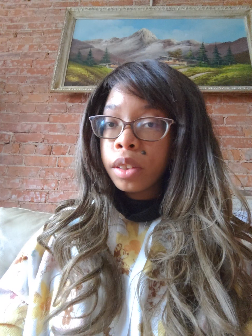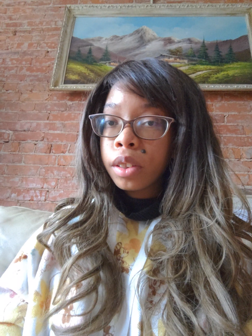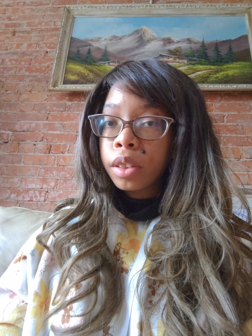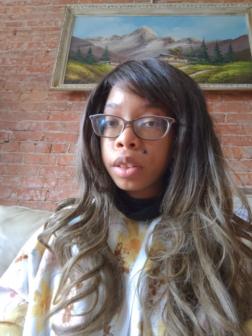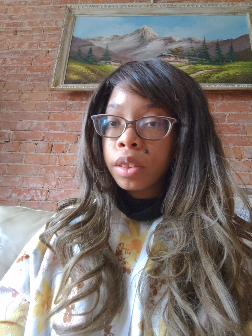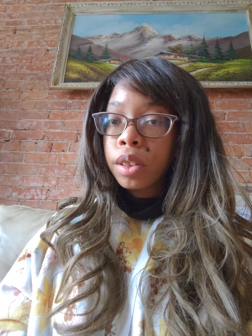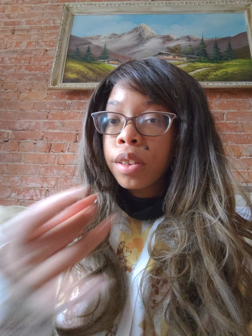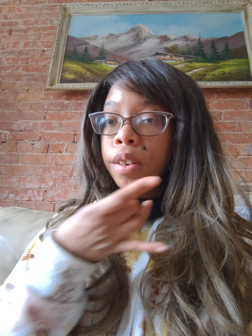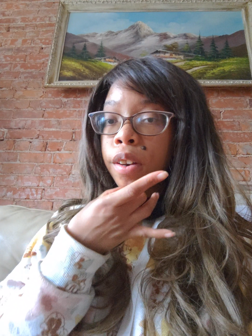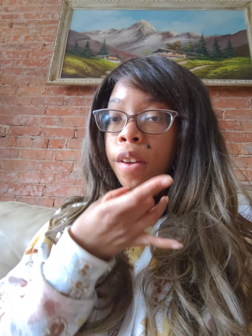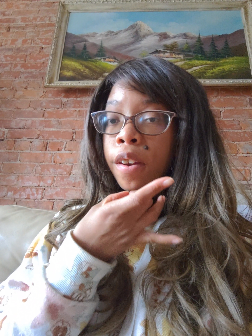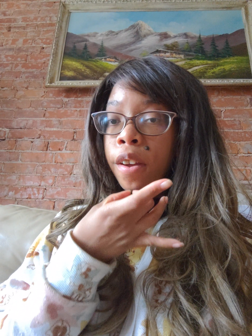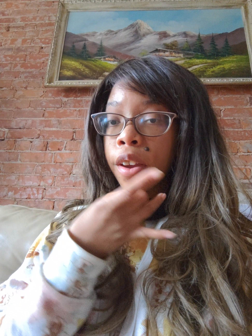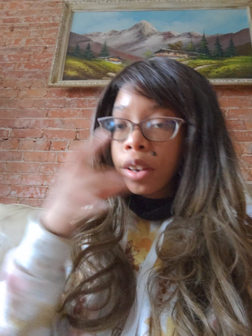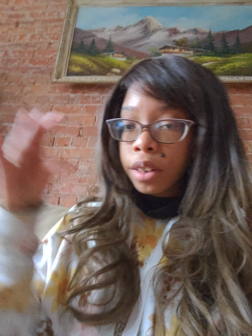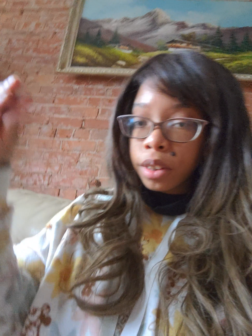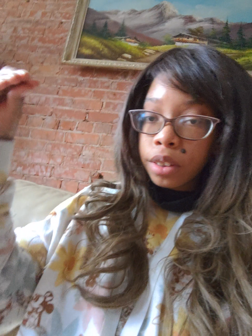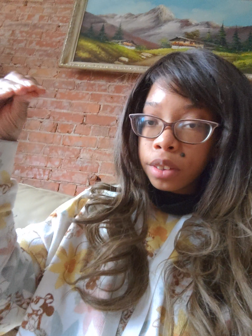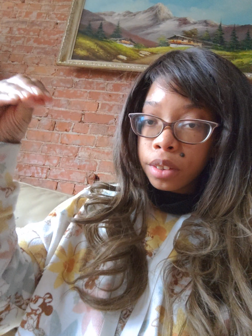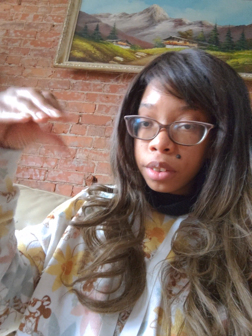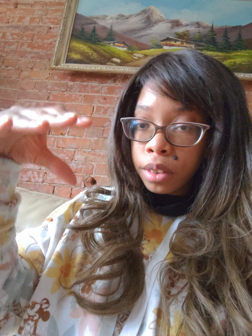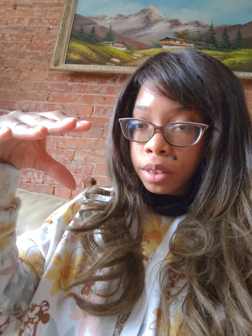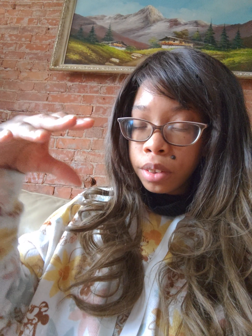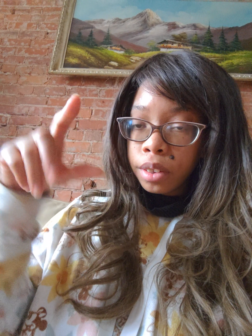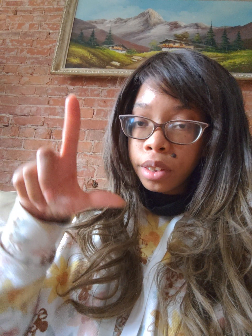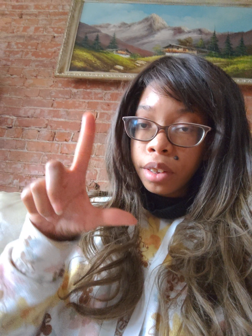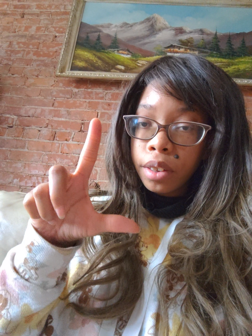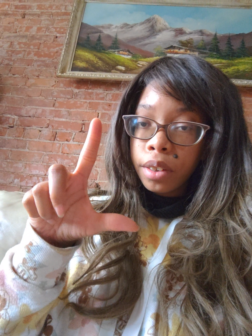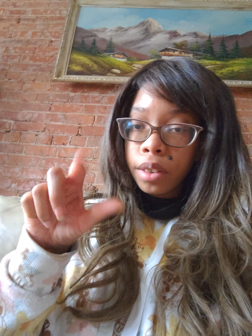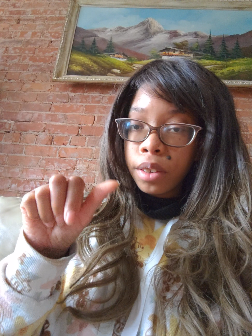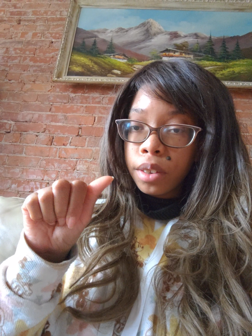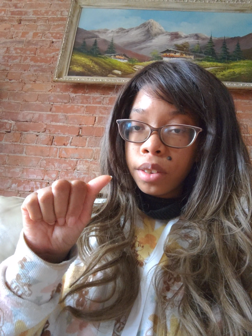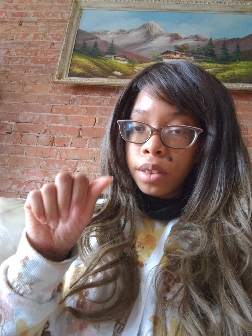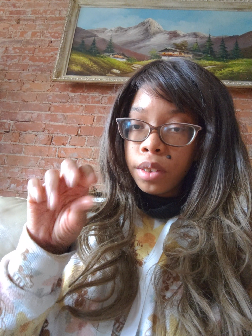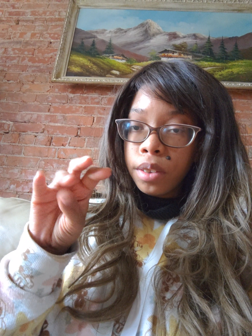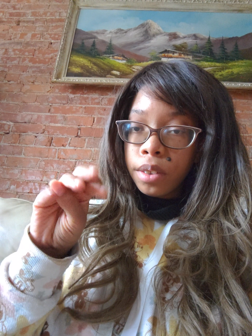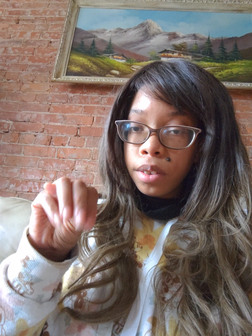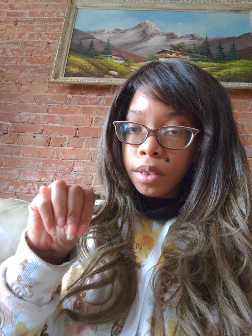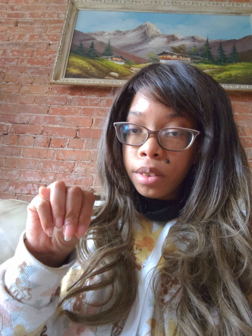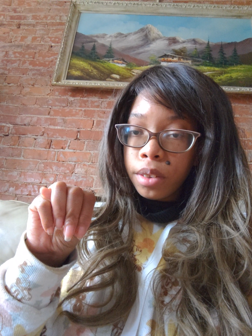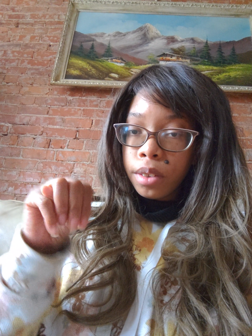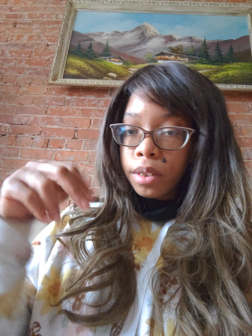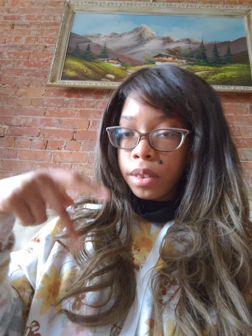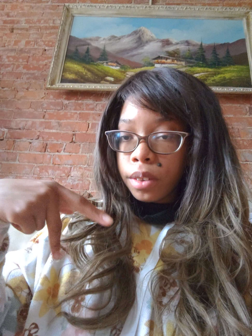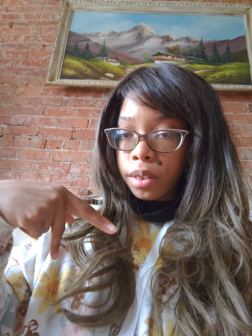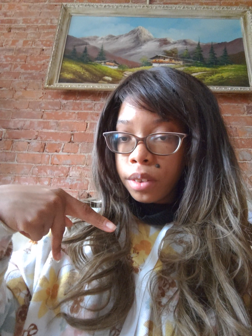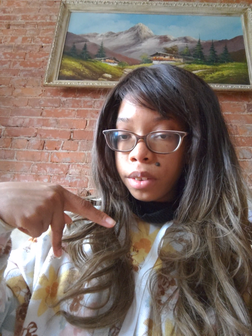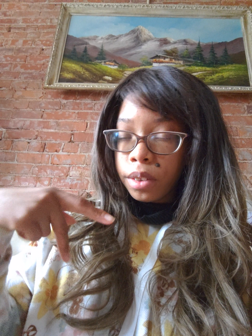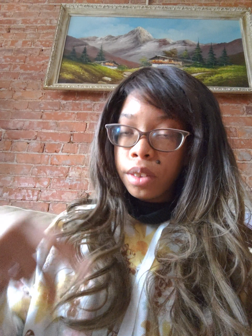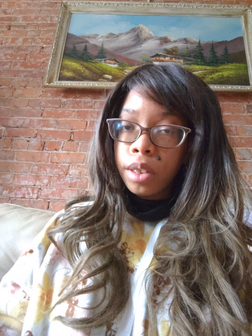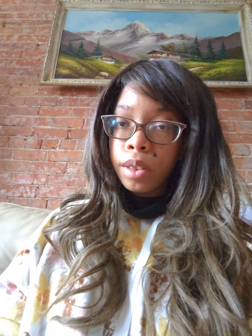lamp